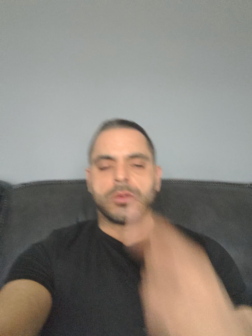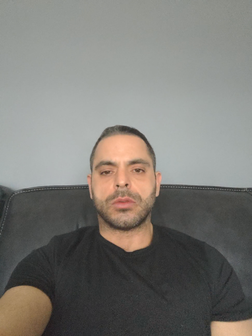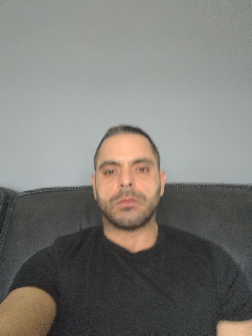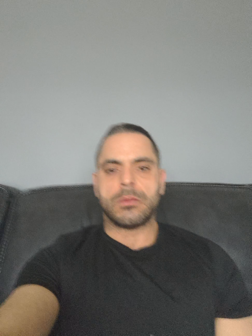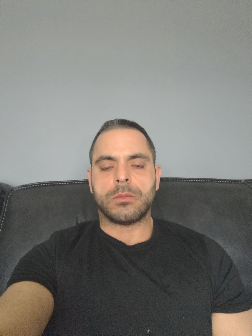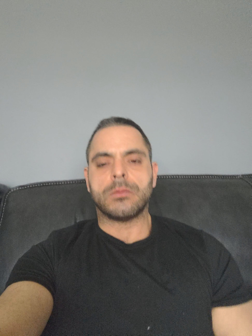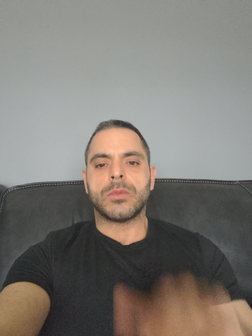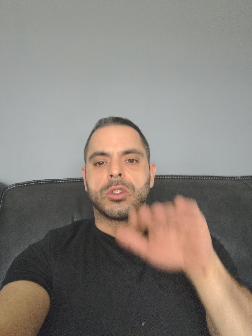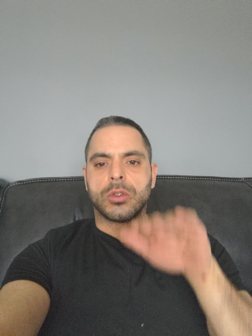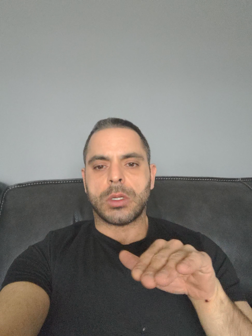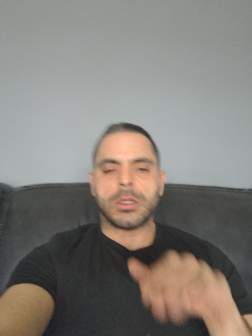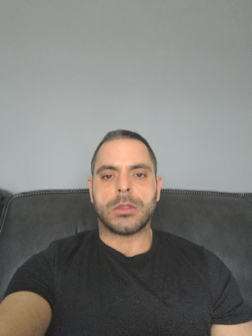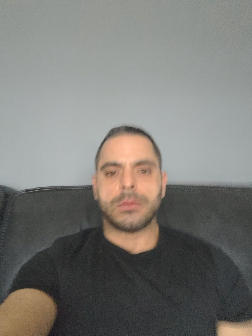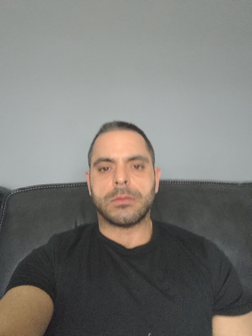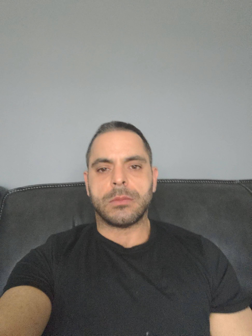child